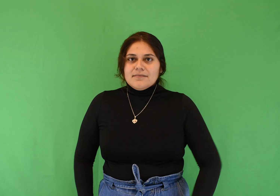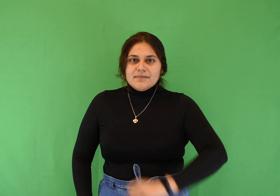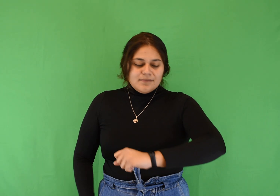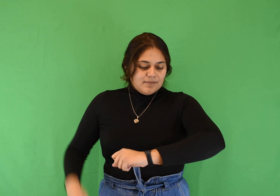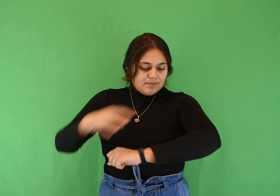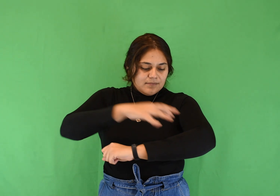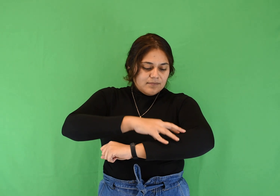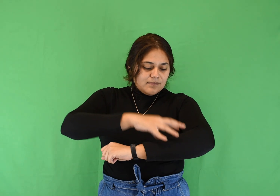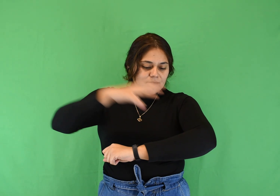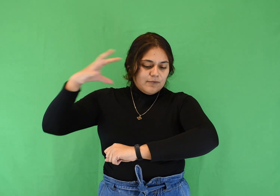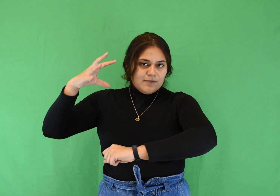brazo hinchado